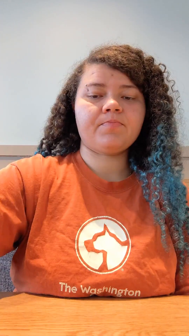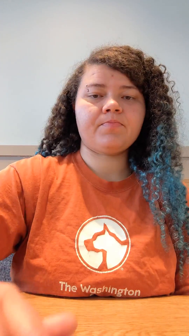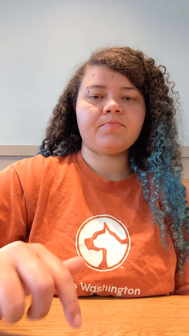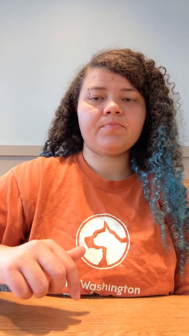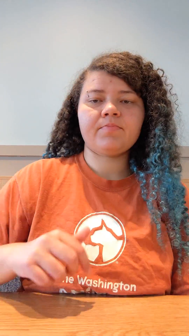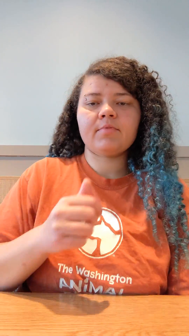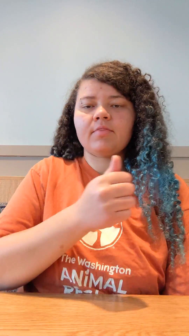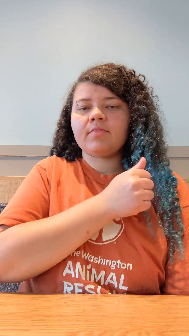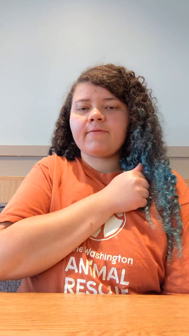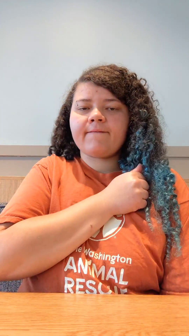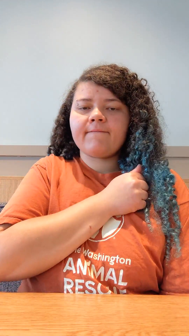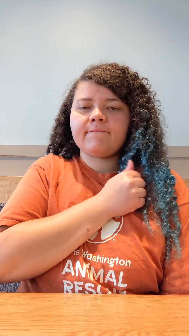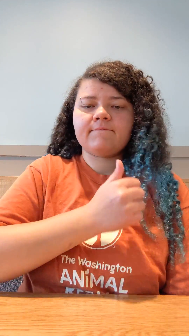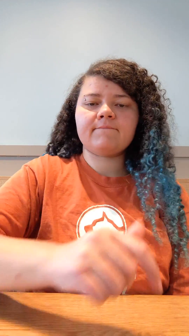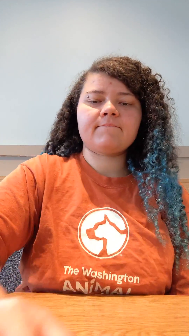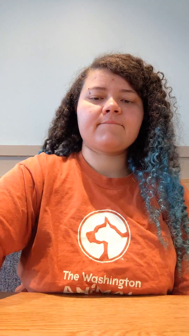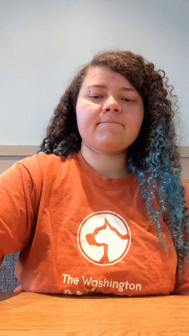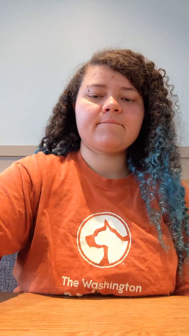love